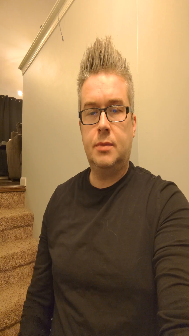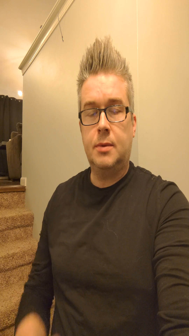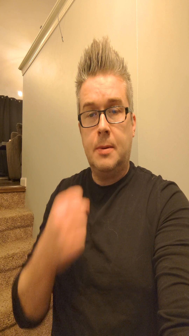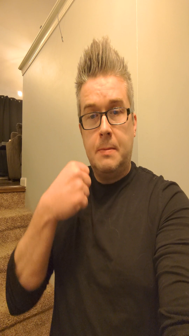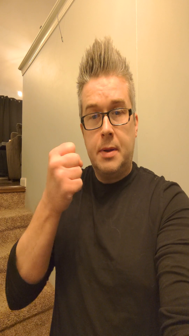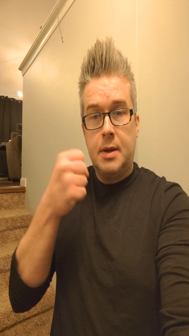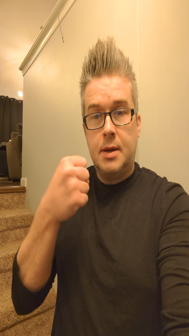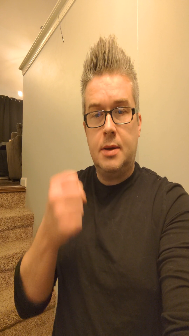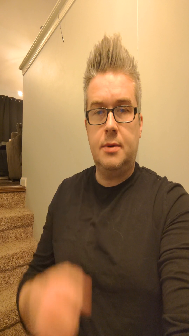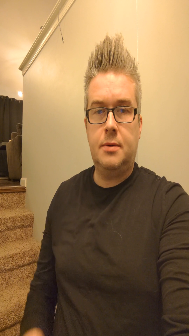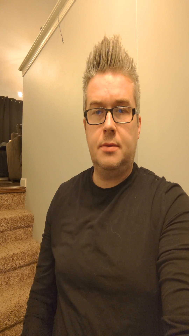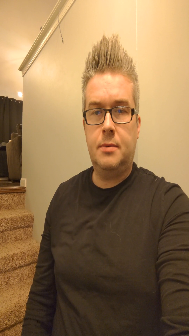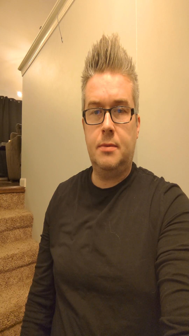make